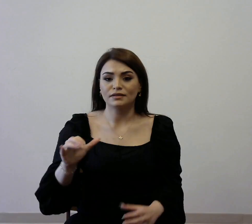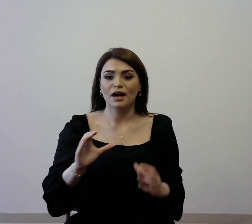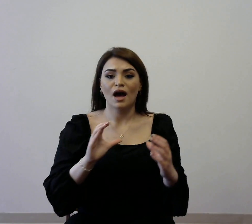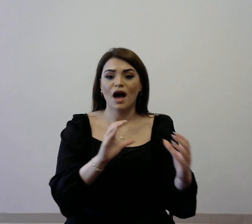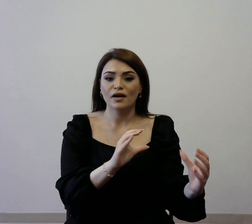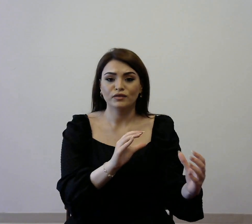avtobus